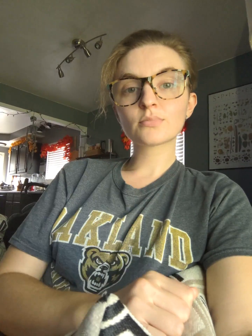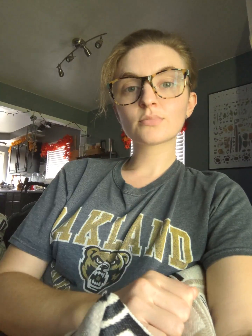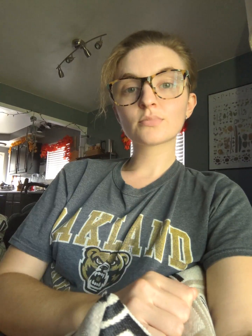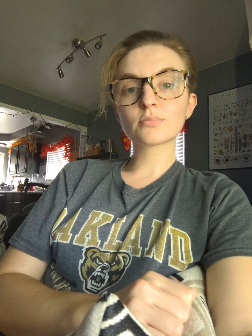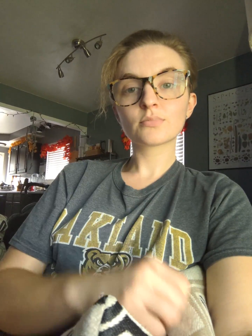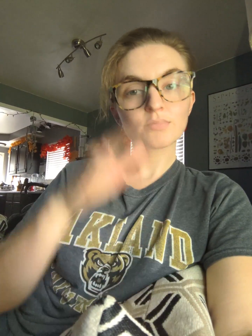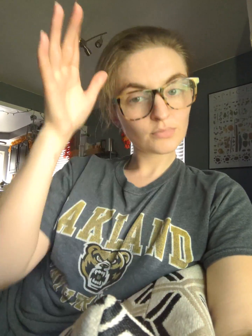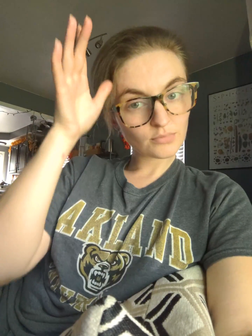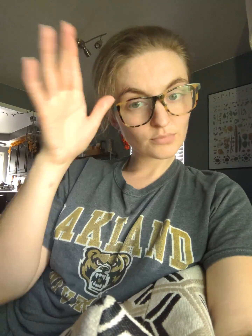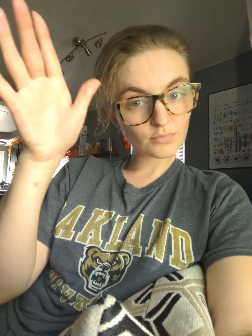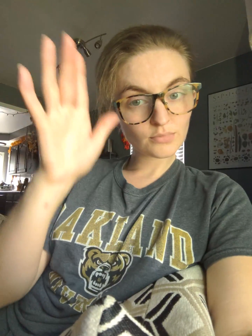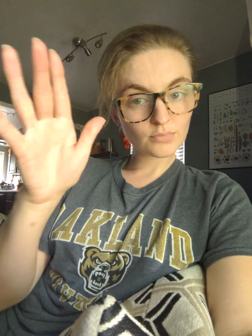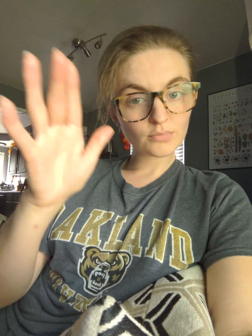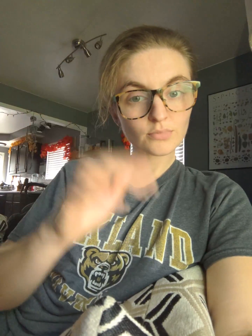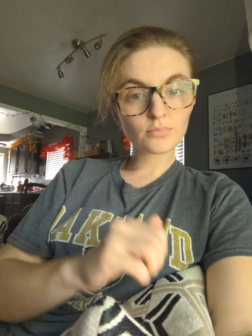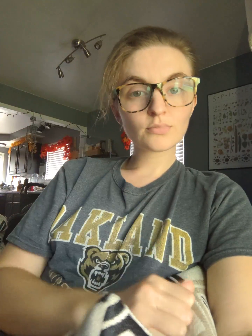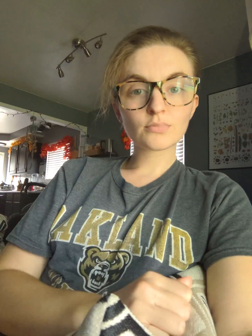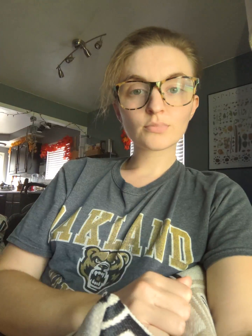moose